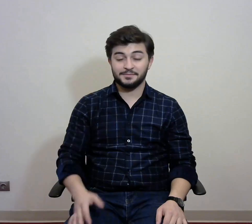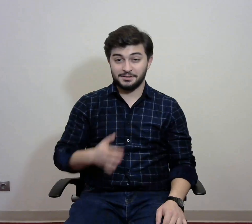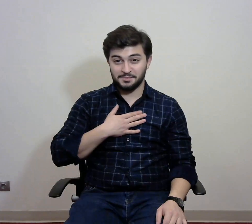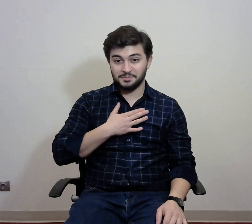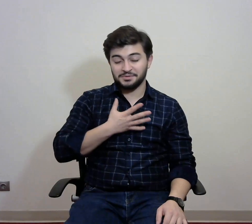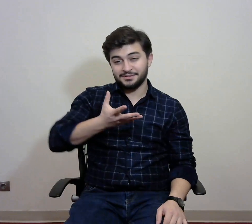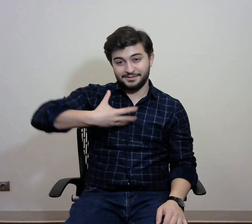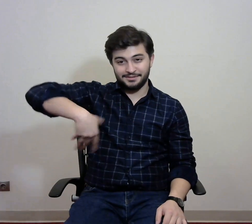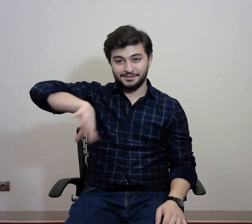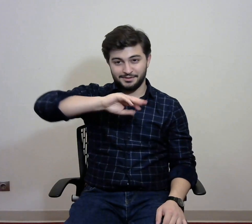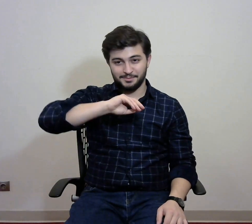biz